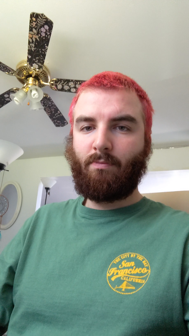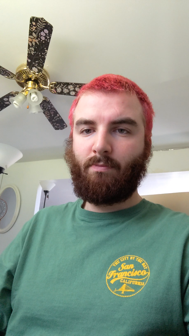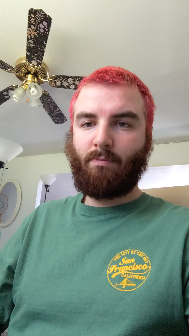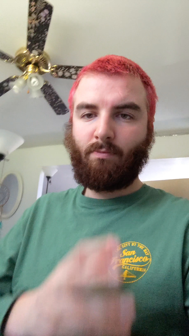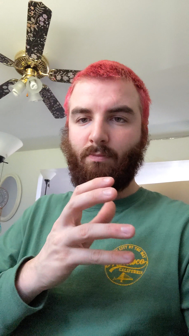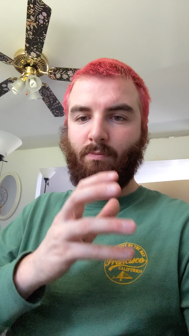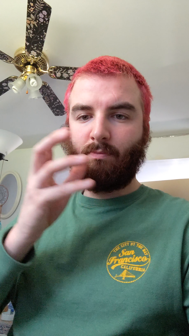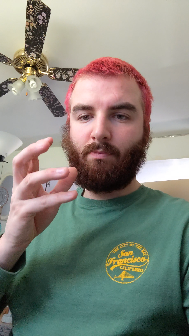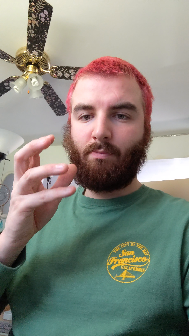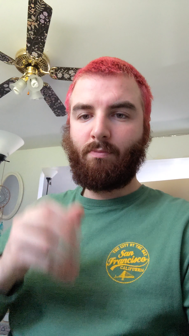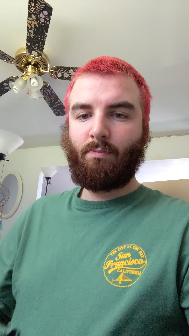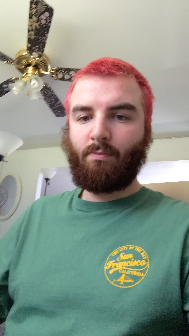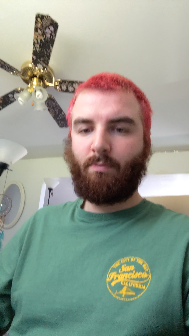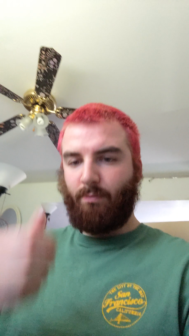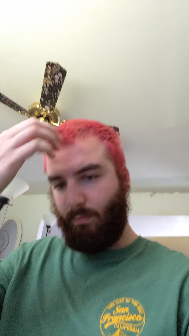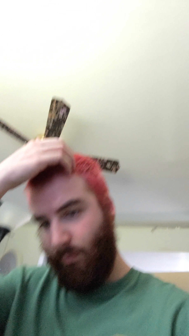much